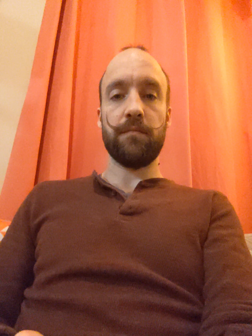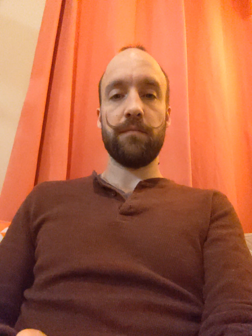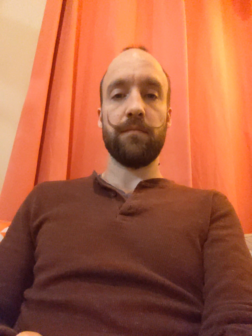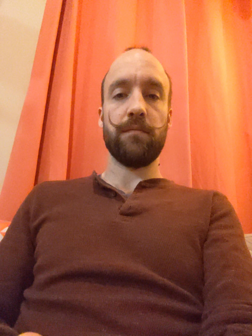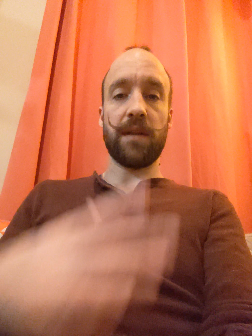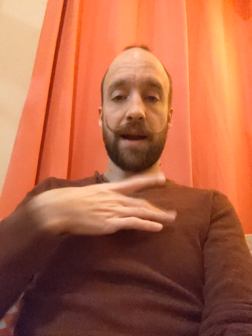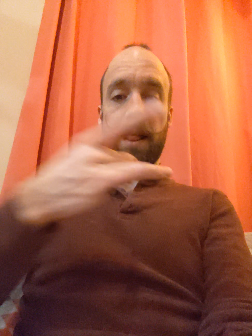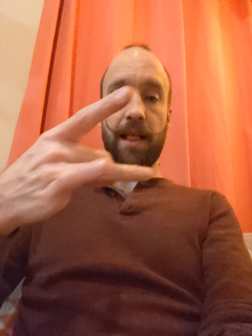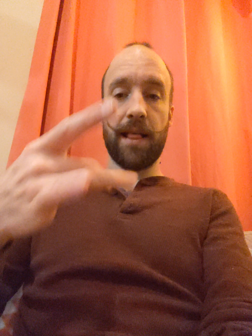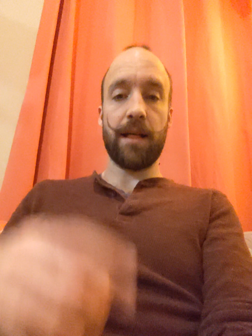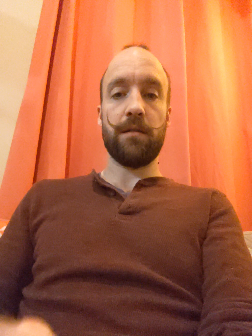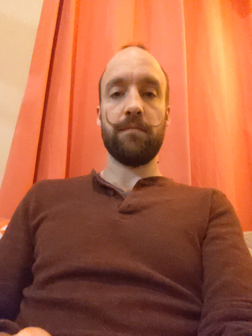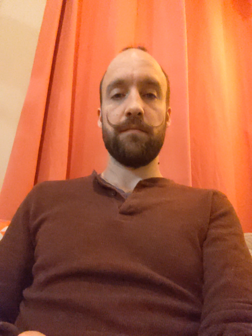like